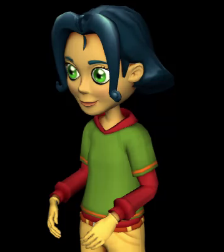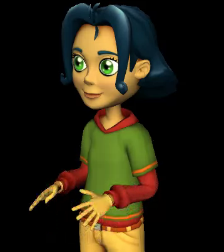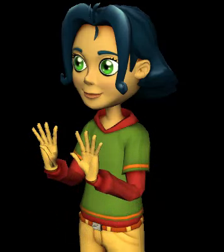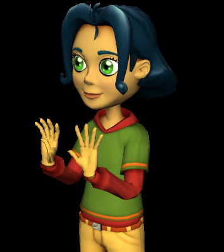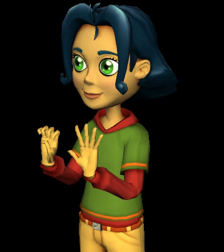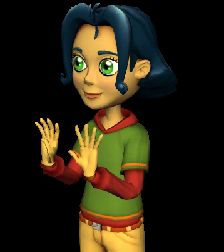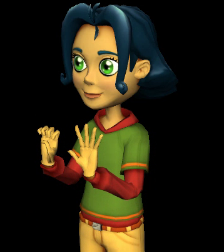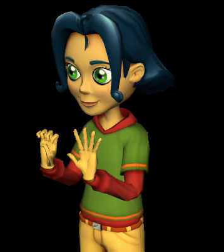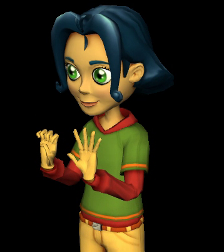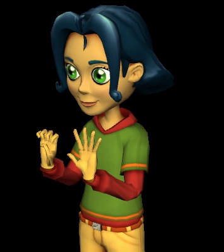90